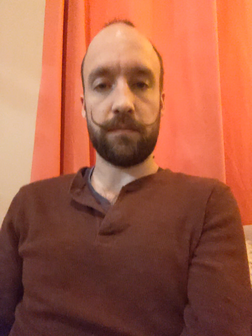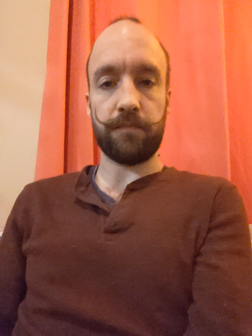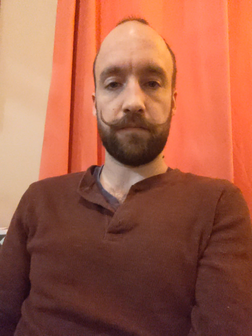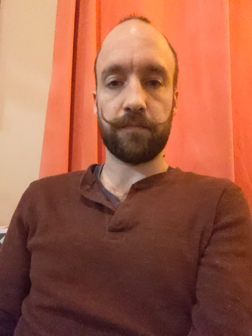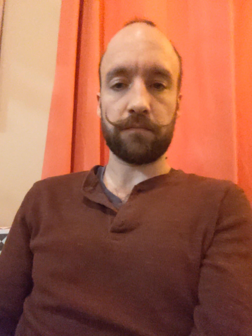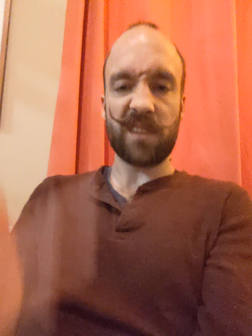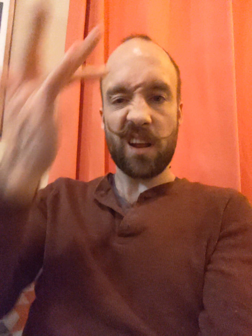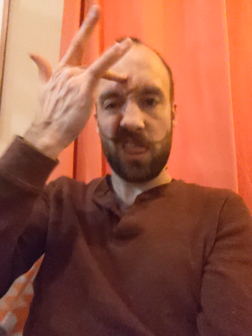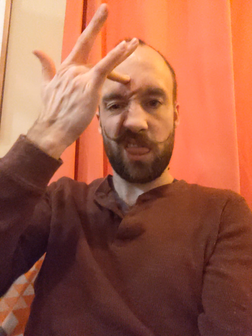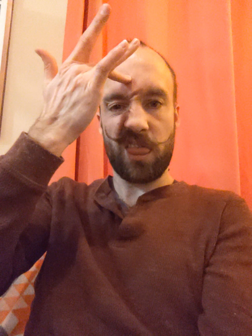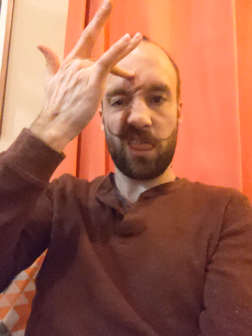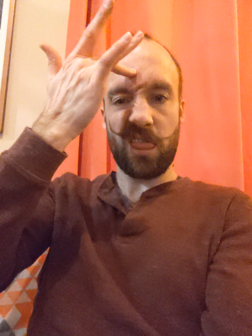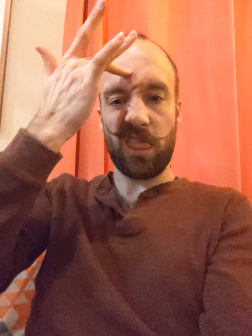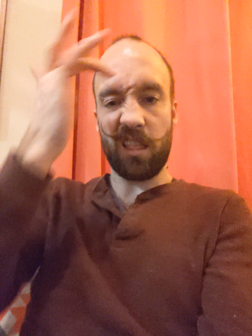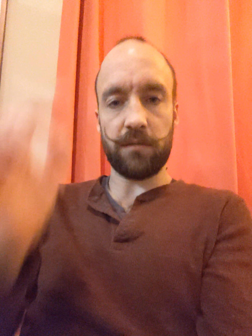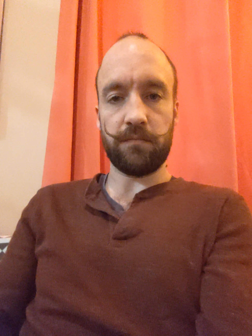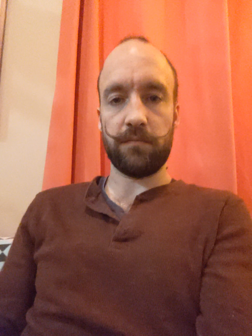sick